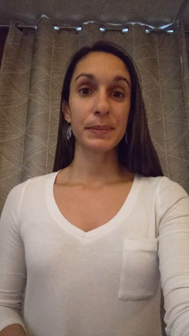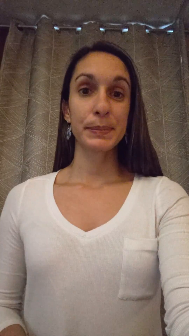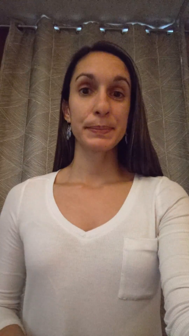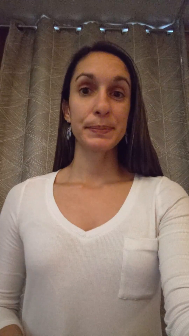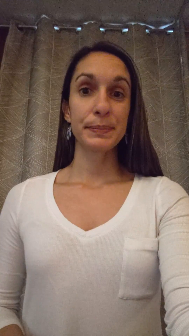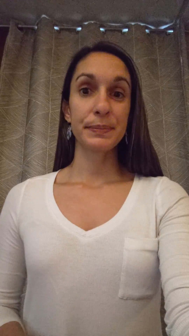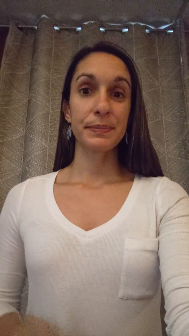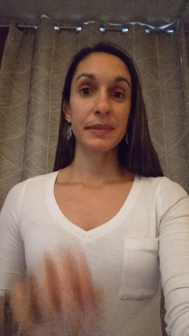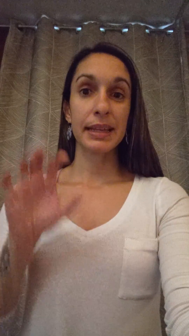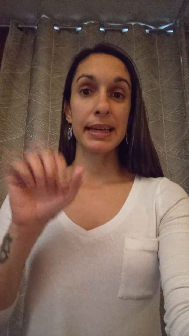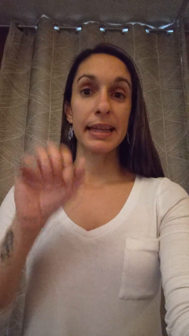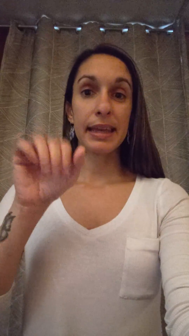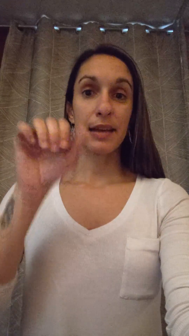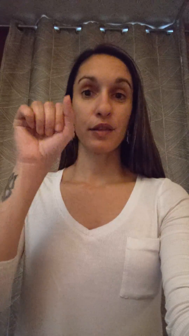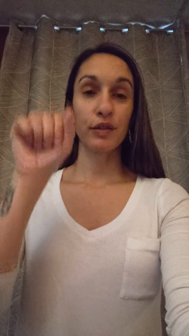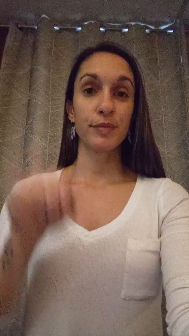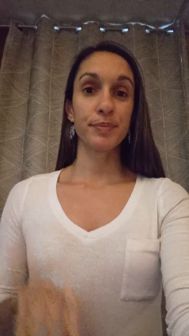ladder